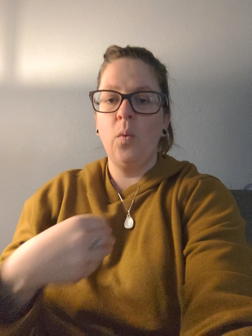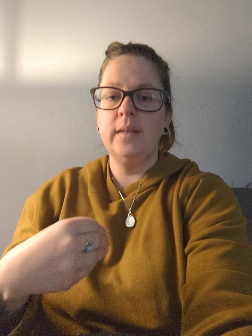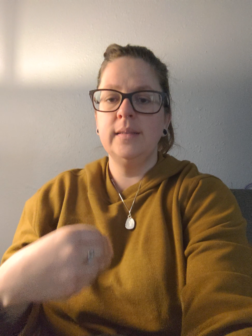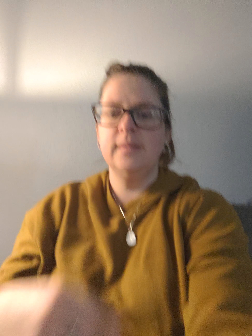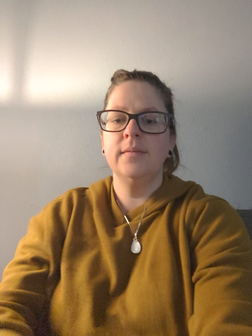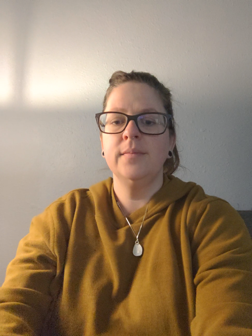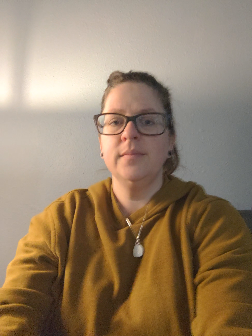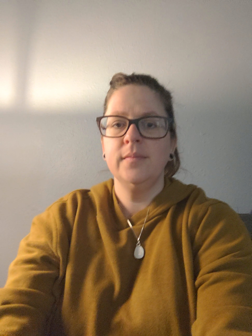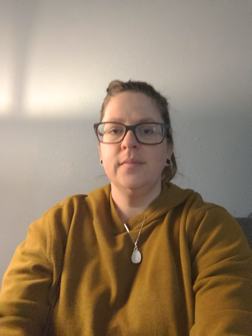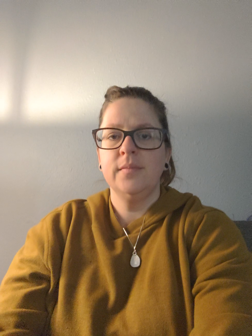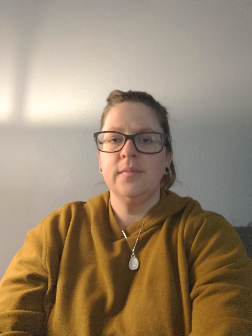white